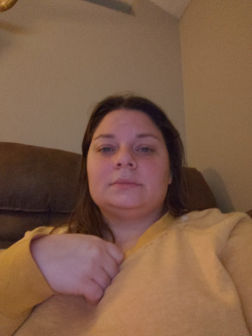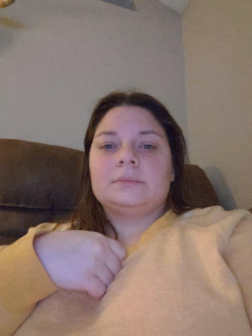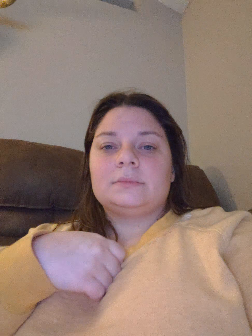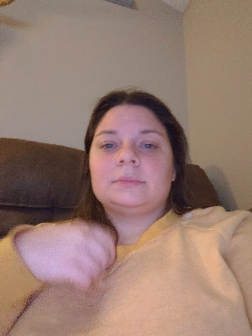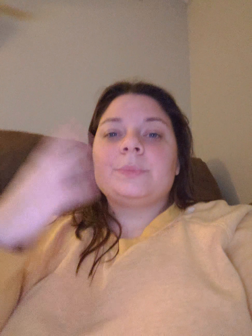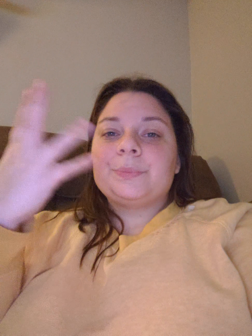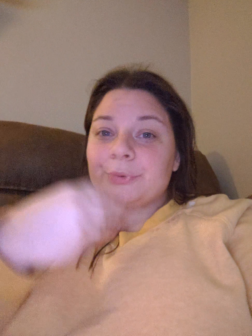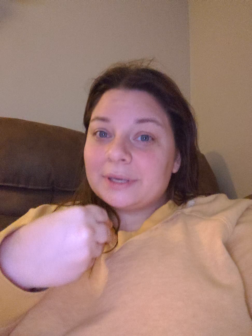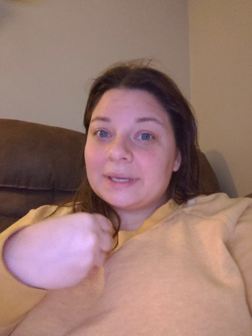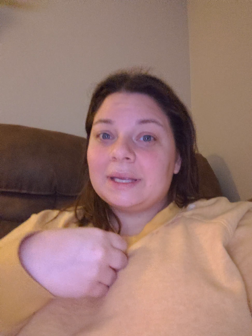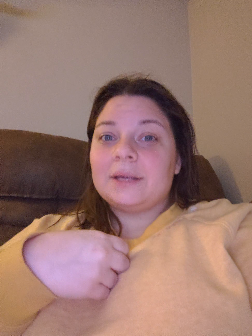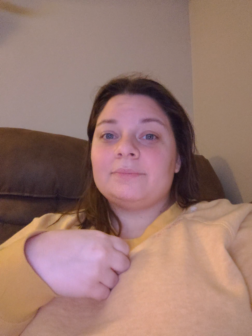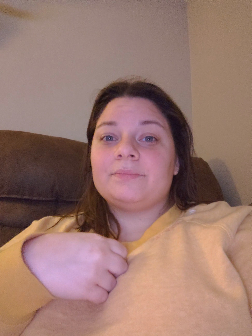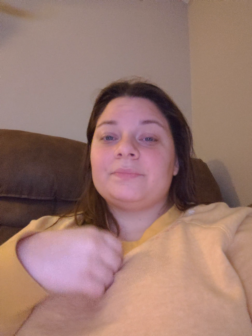pretty